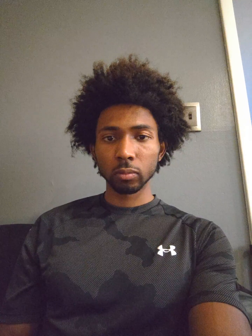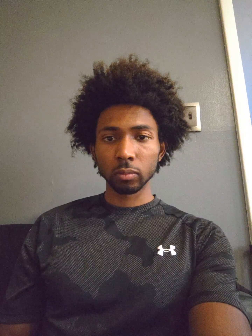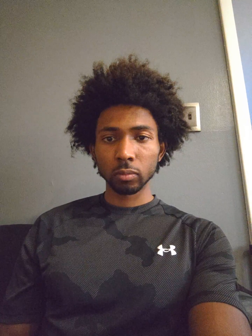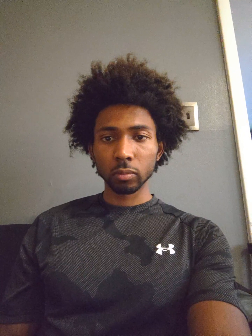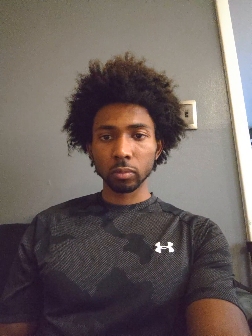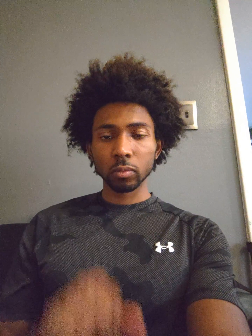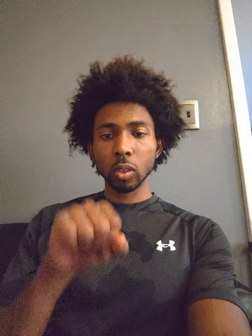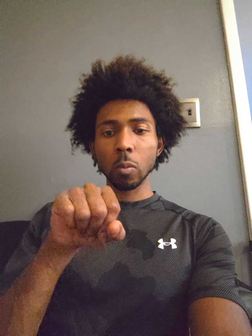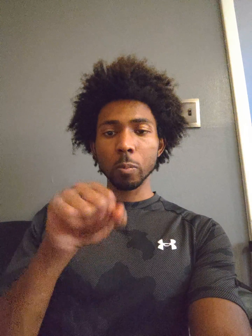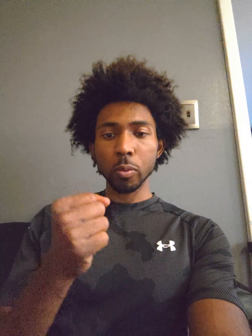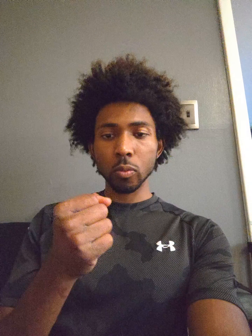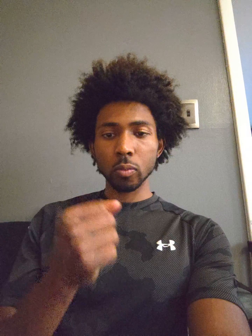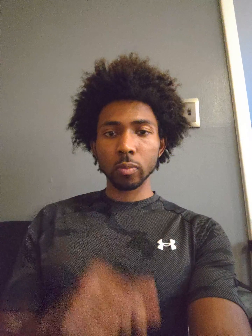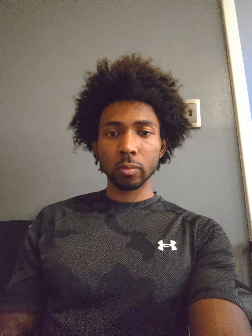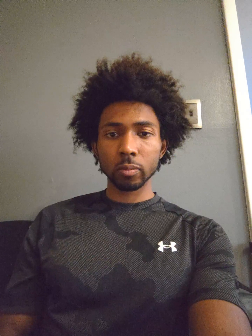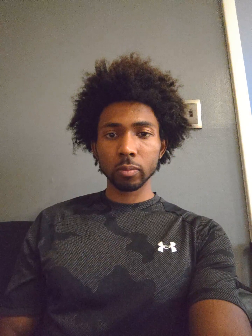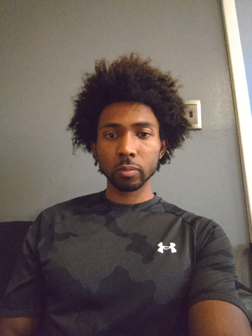break